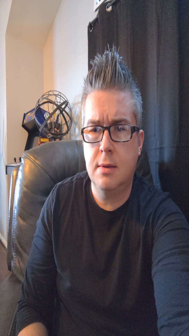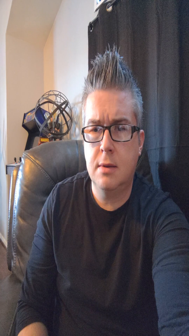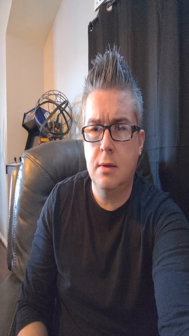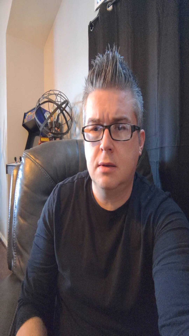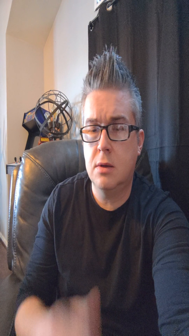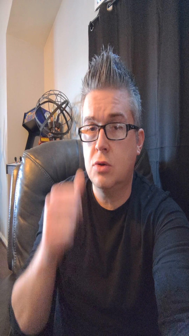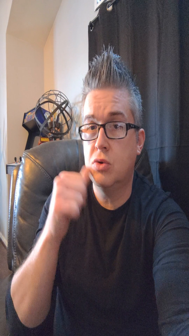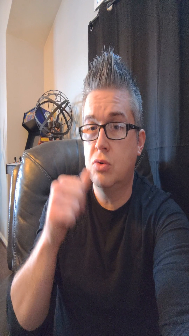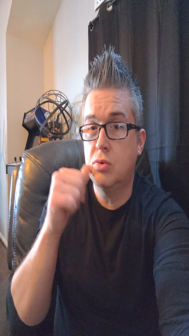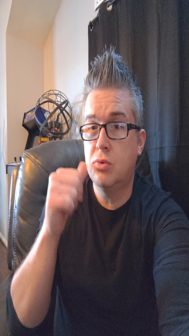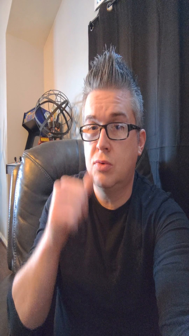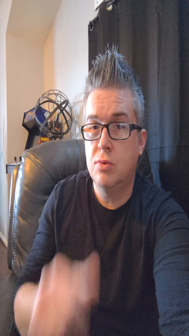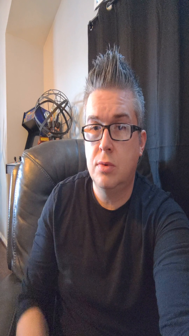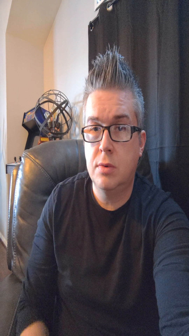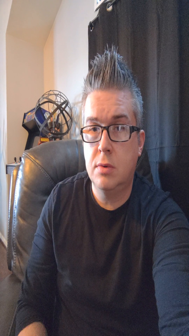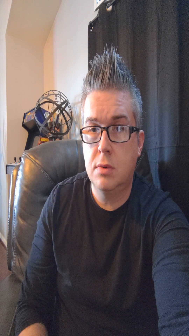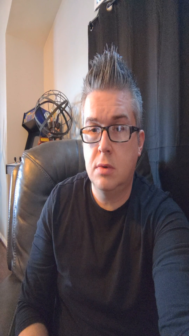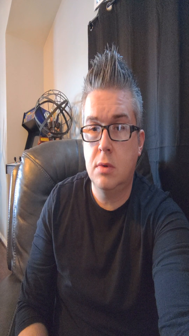girl